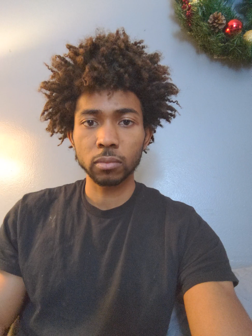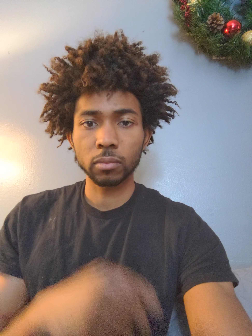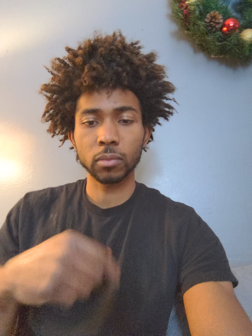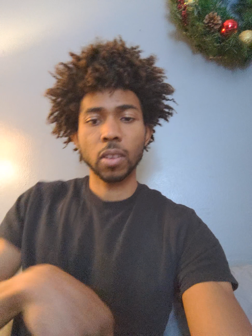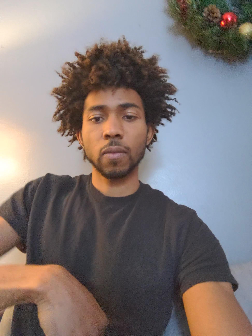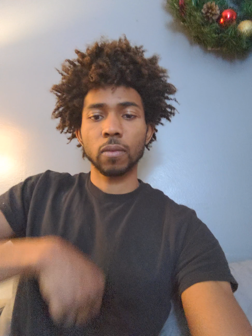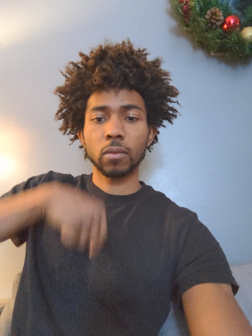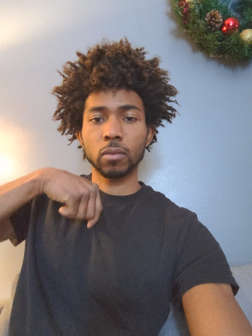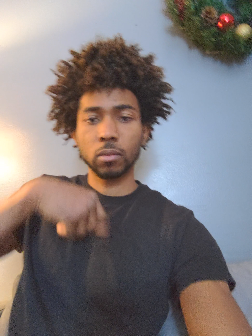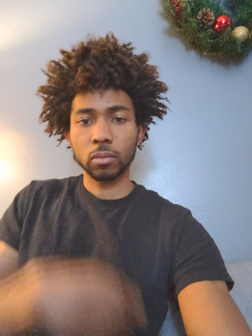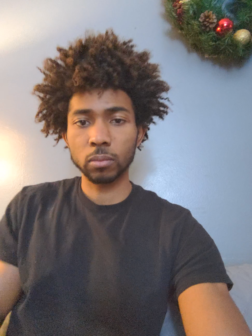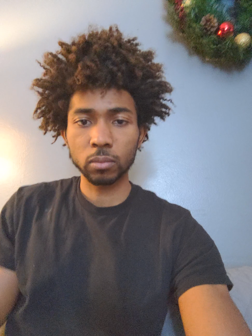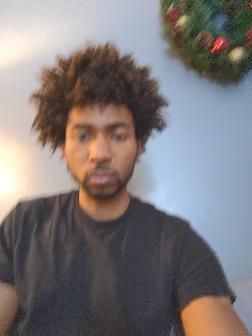zipper